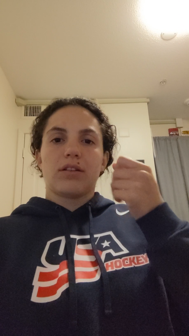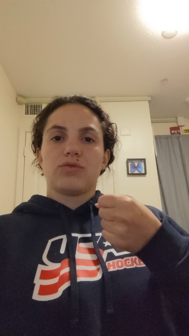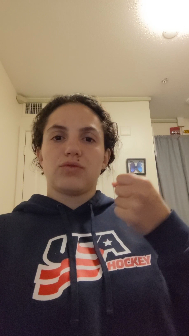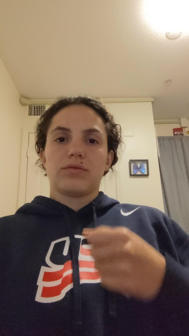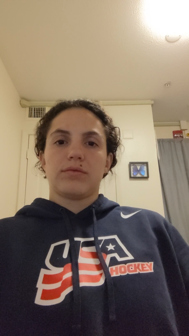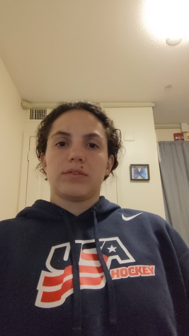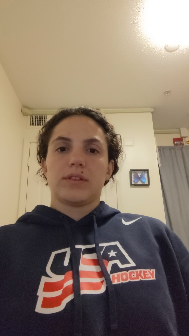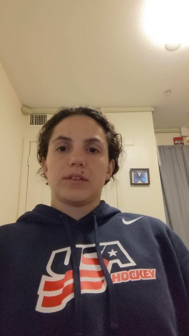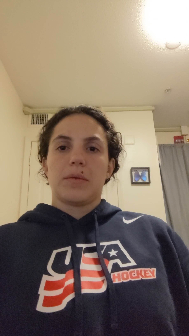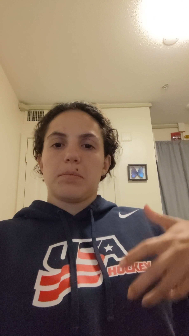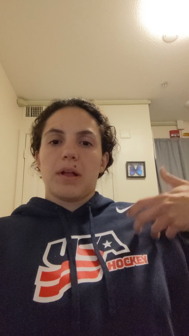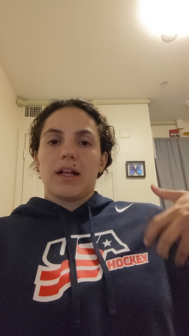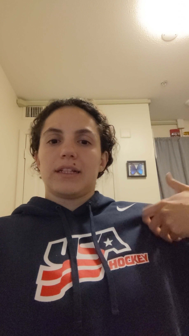monkey